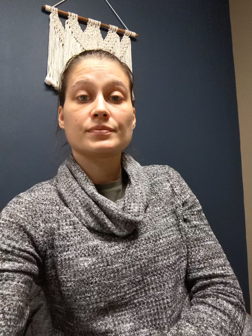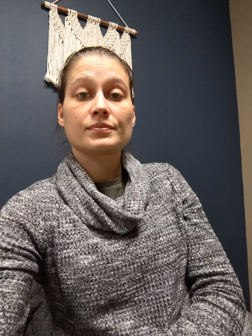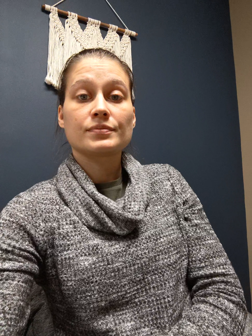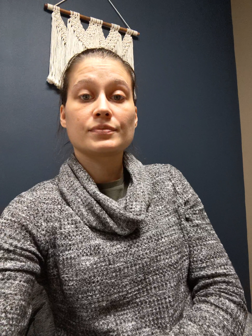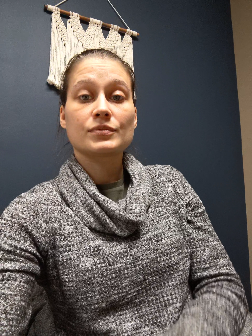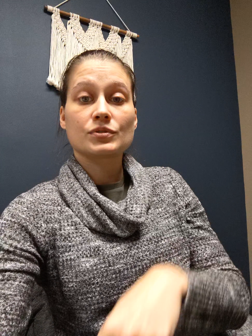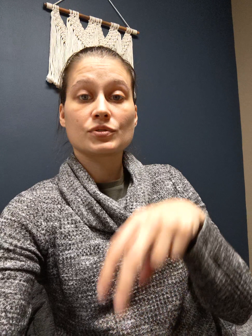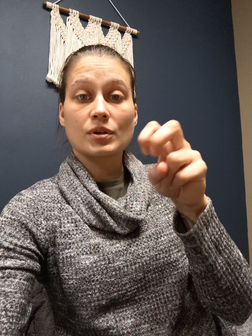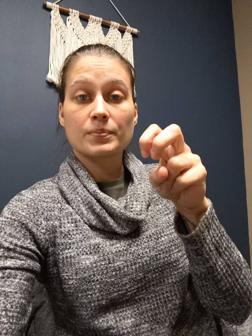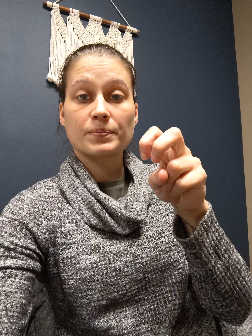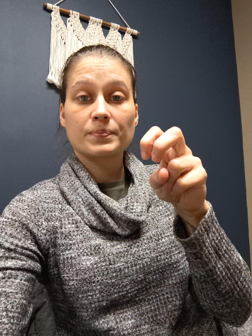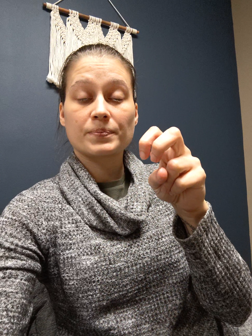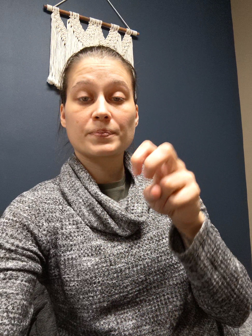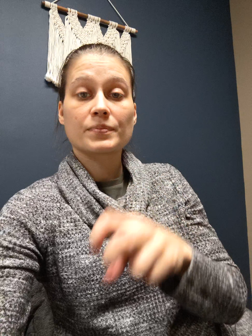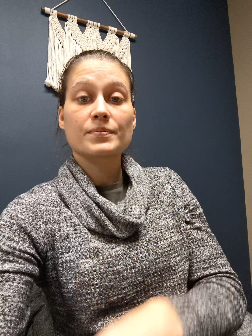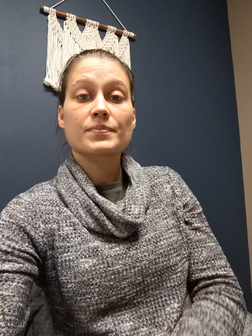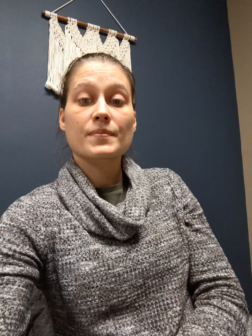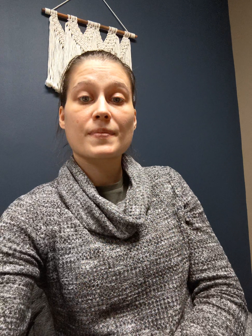jump